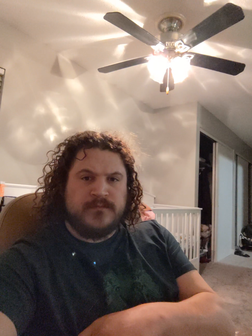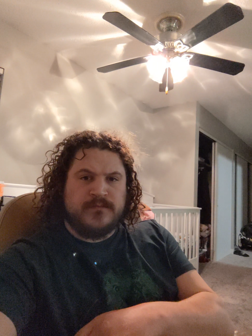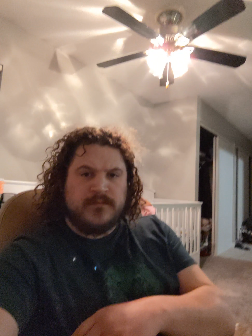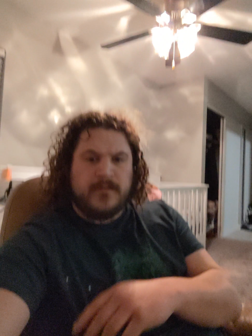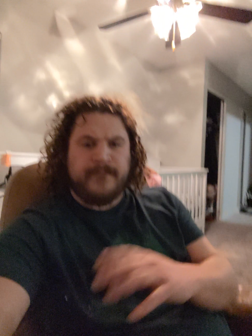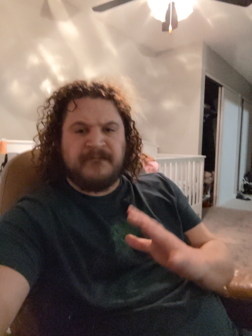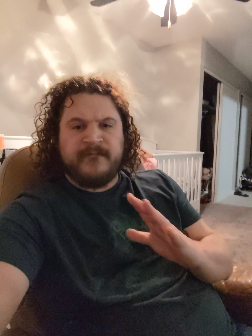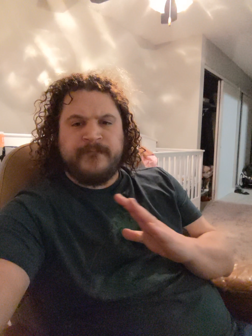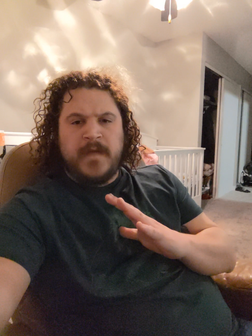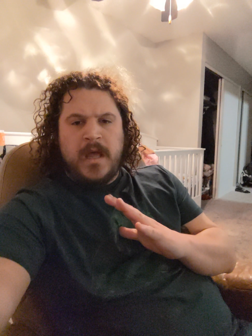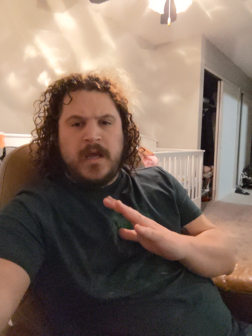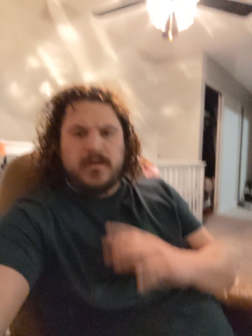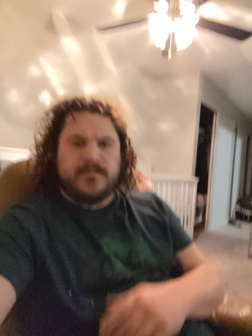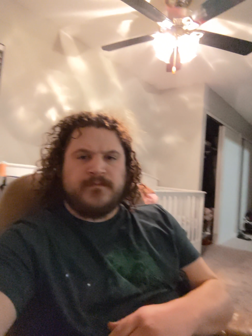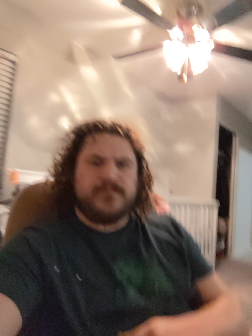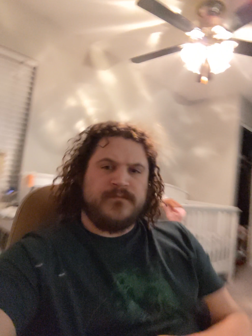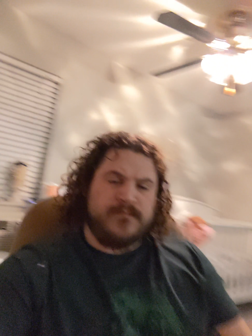fine